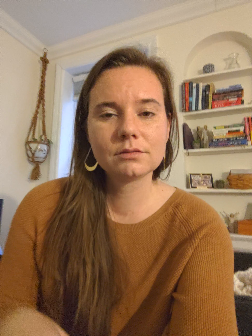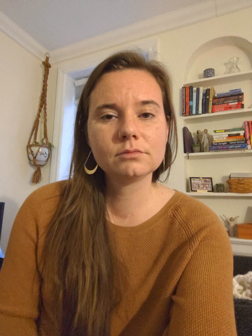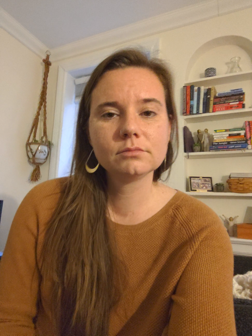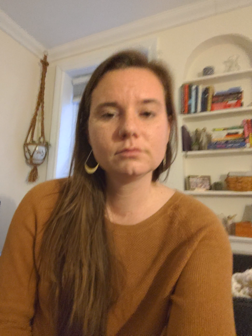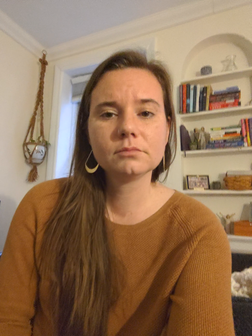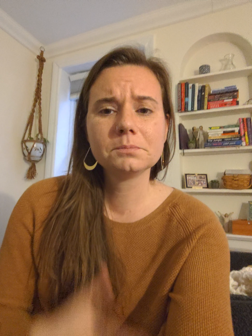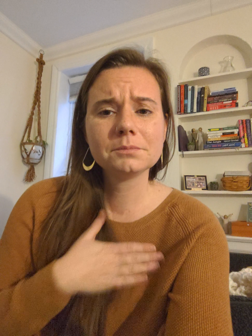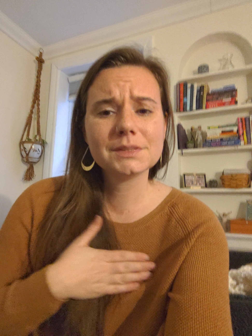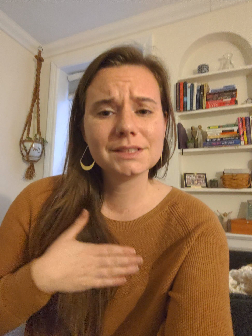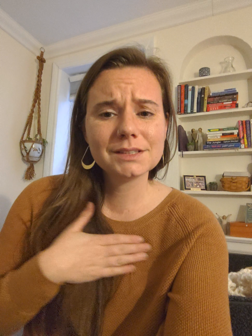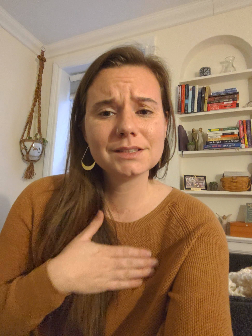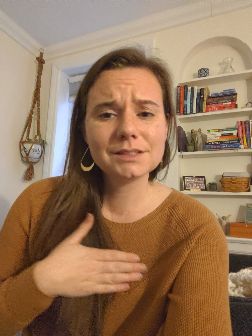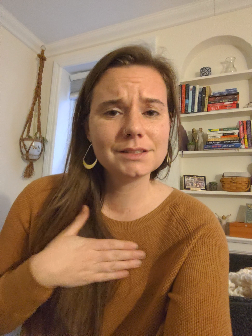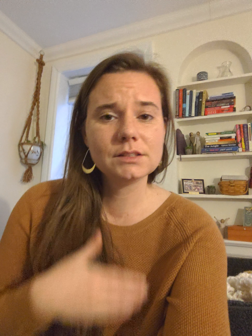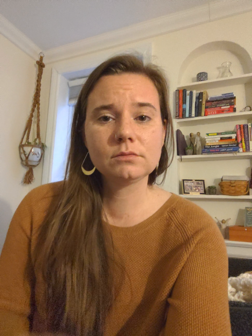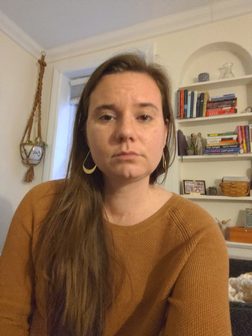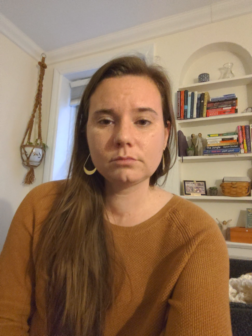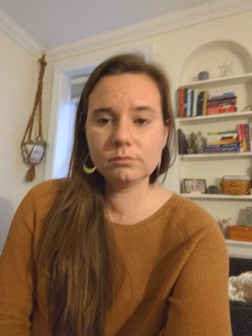please